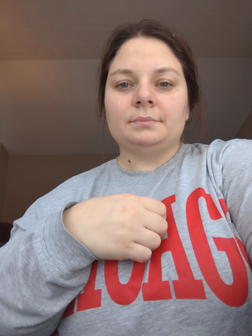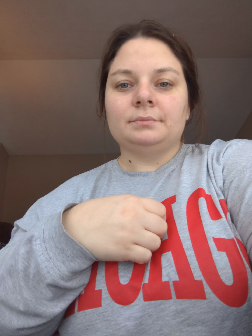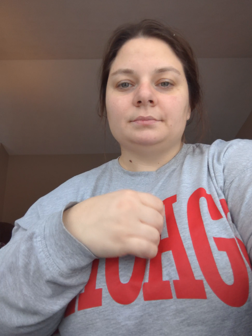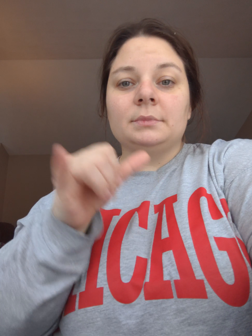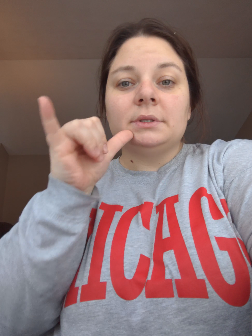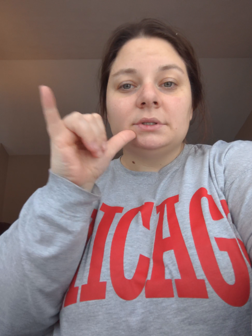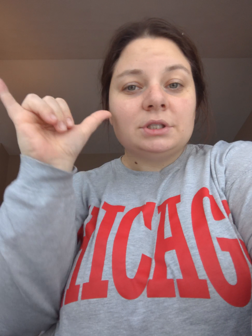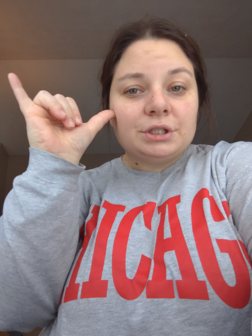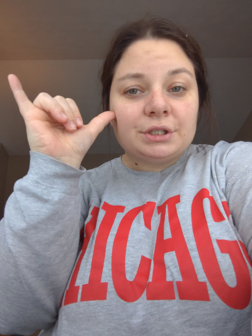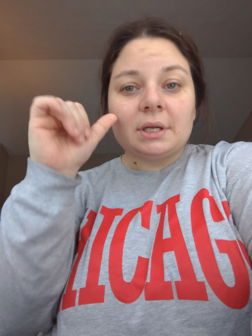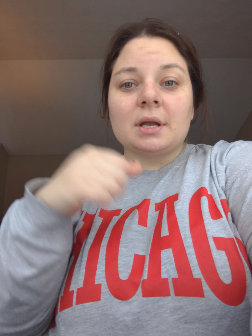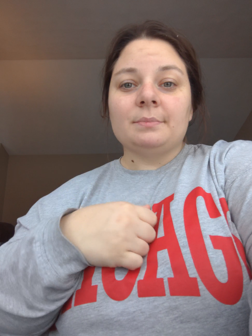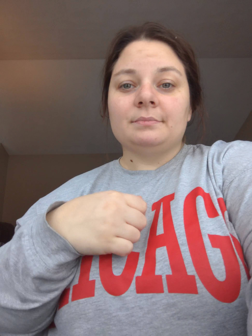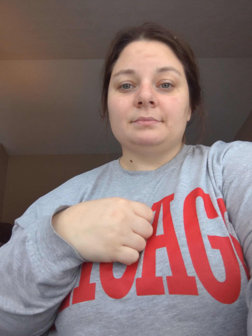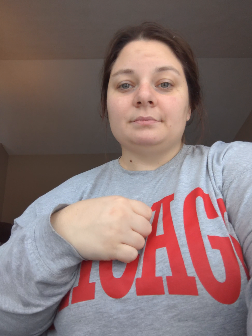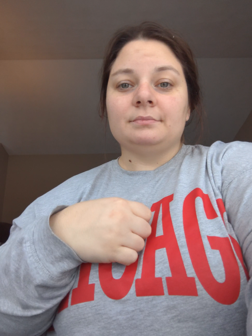yesterday